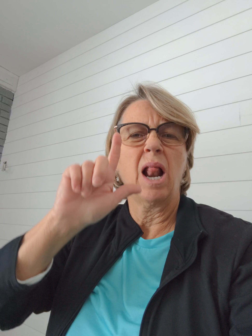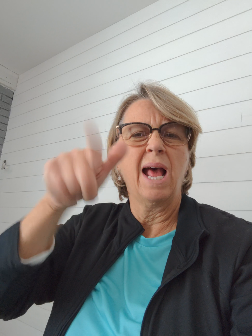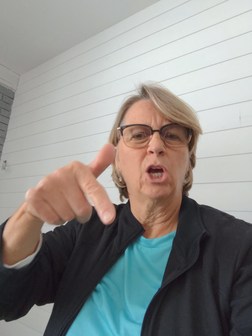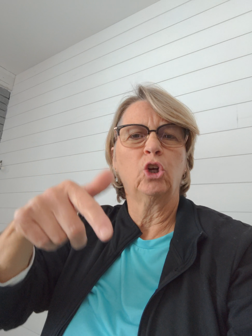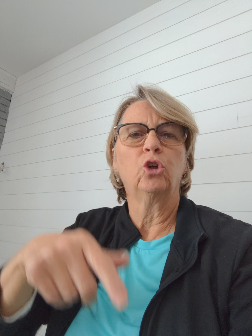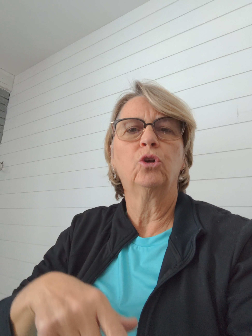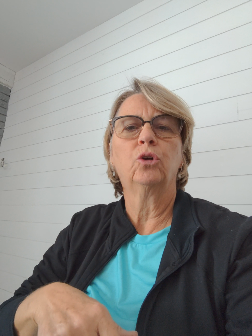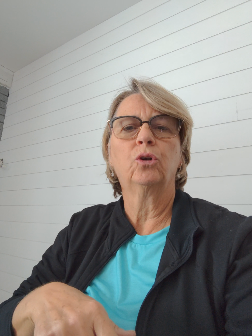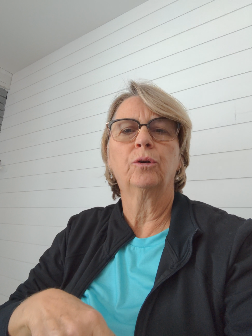later